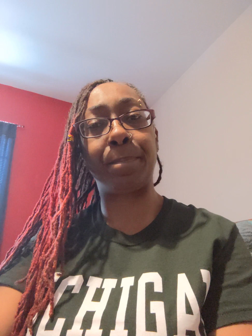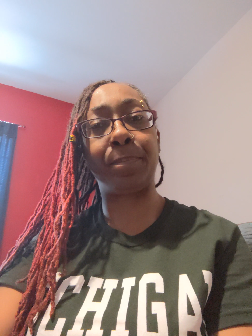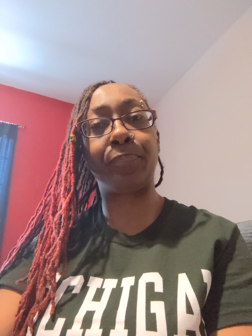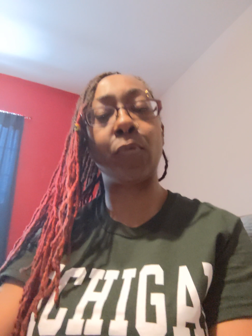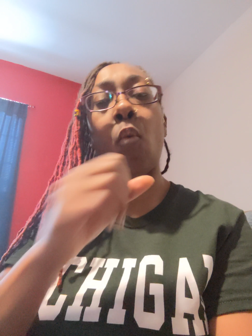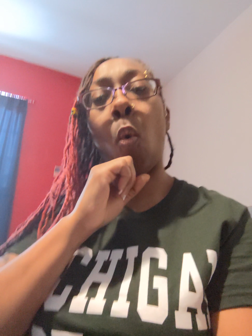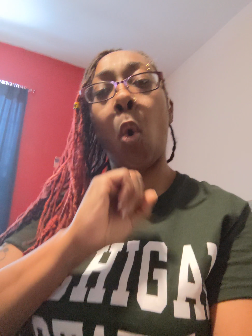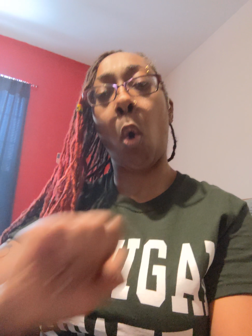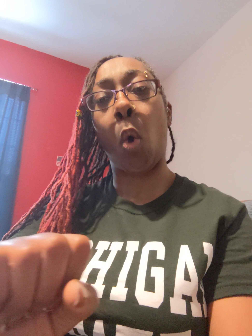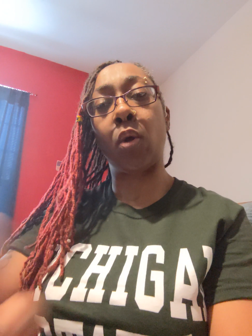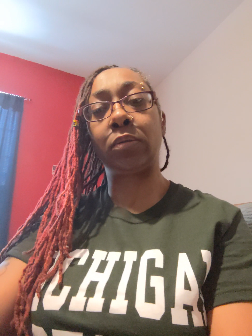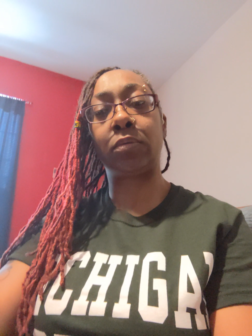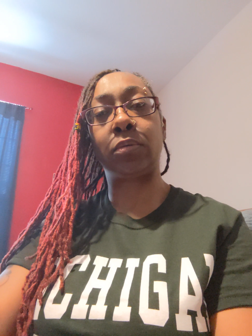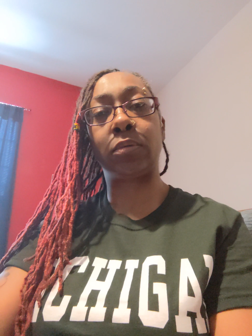old